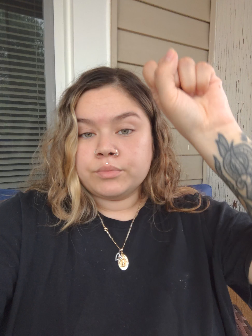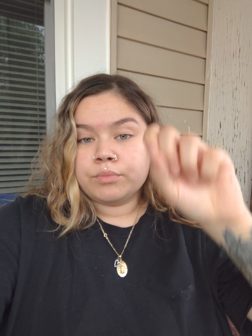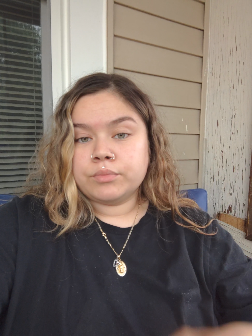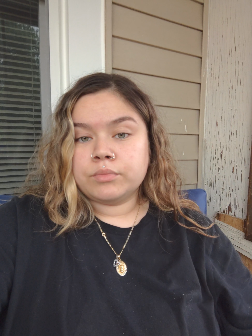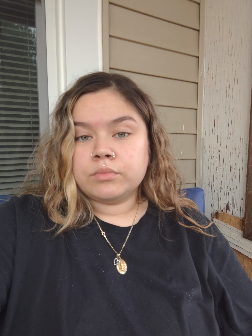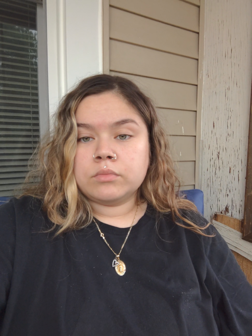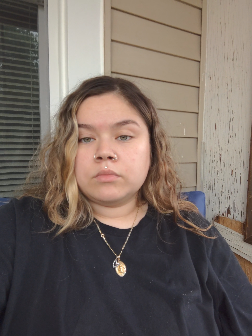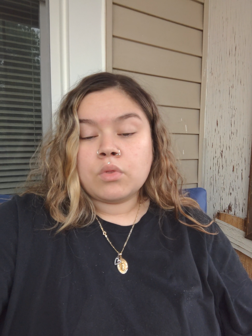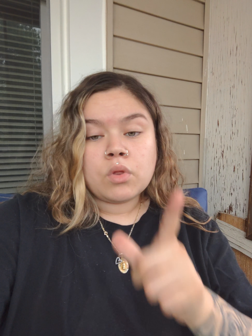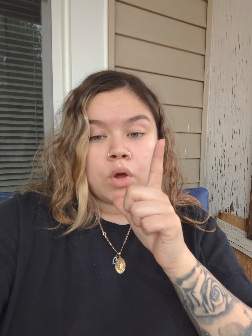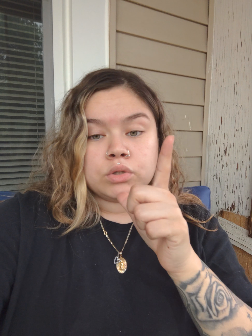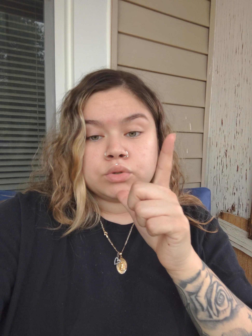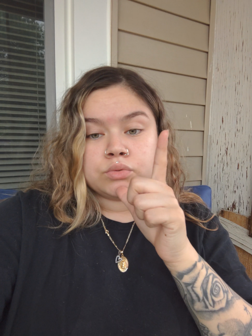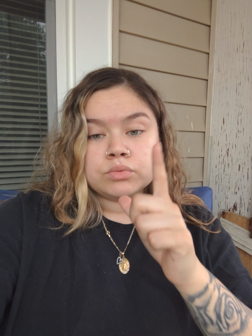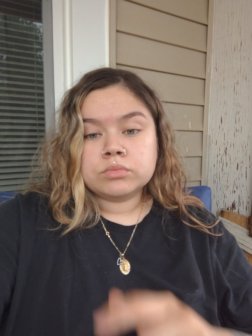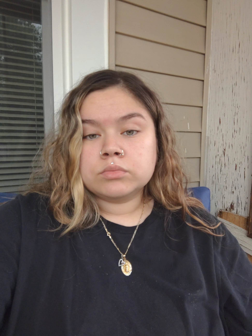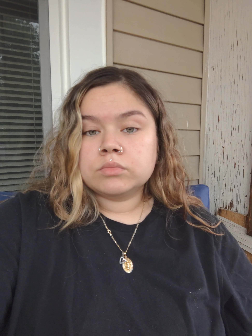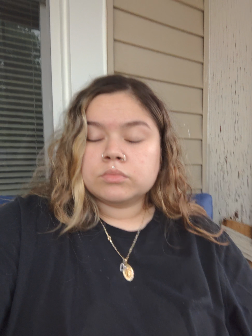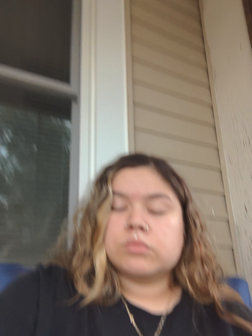lunch